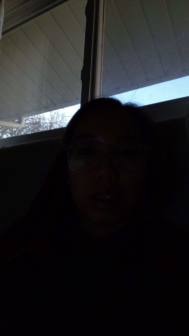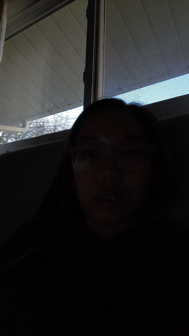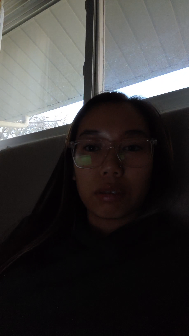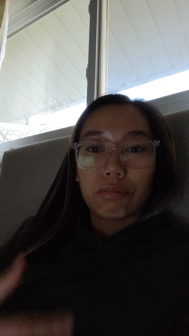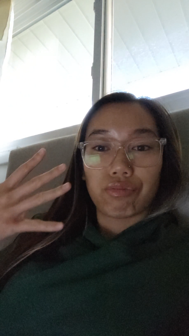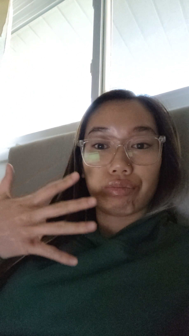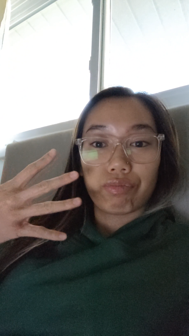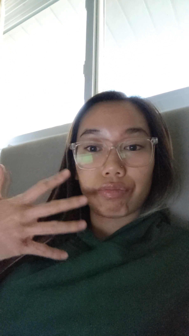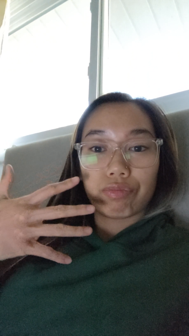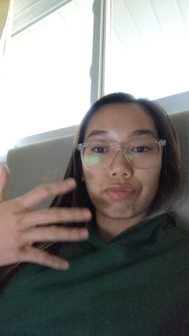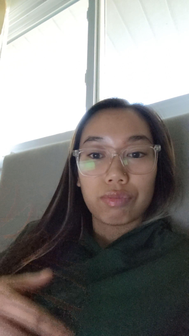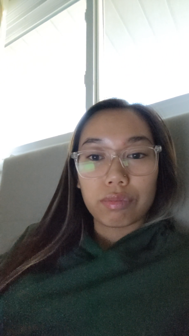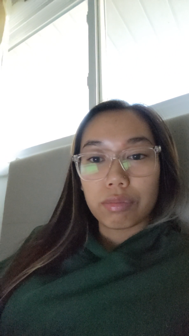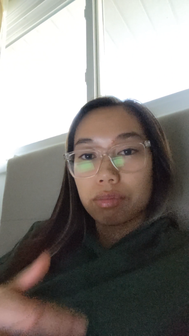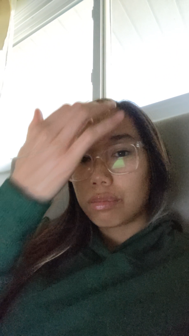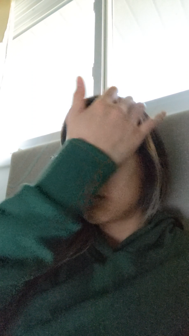scared